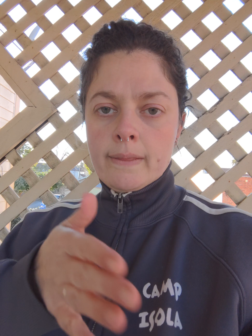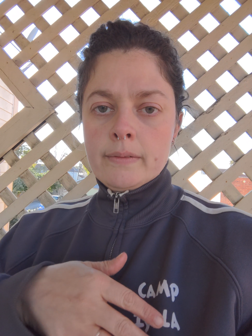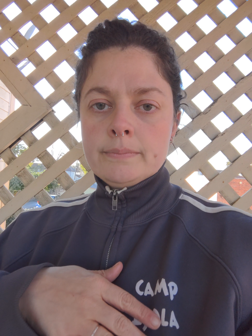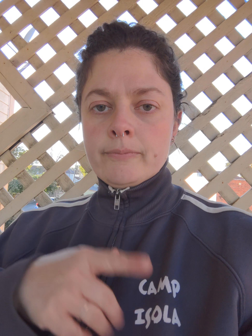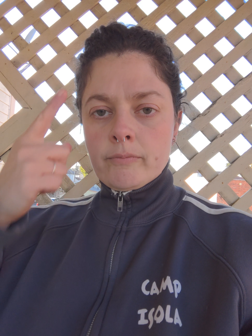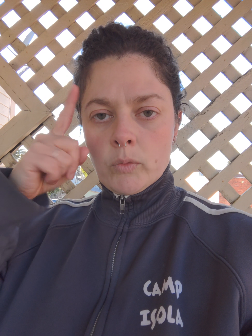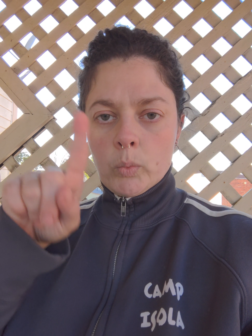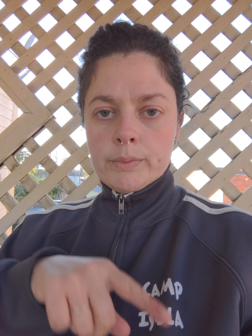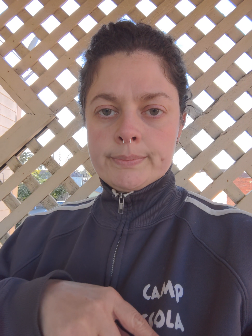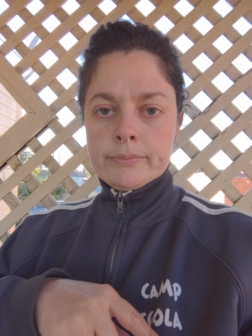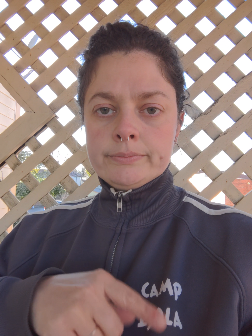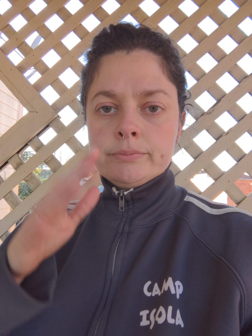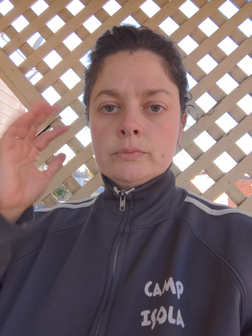for